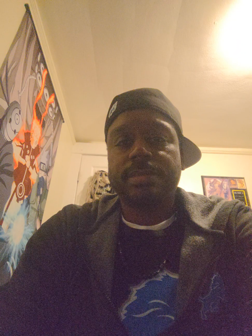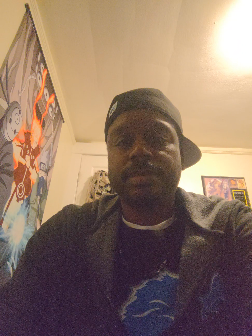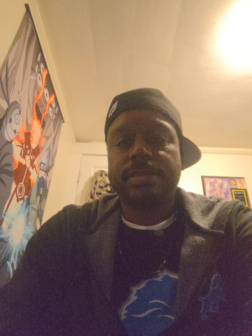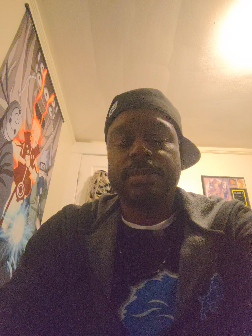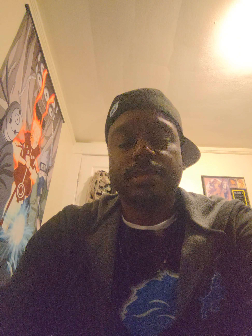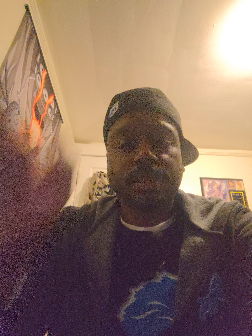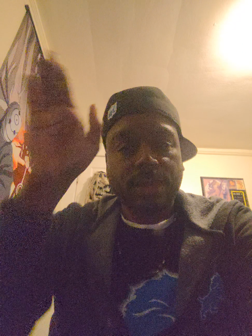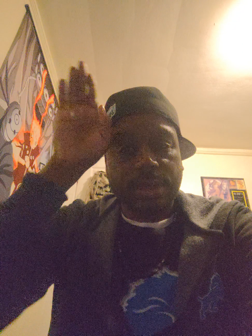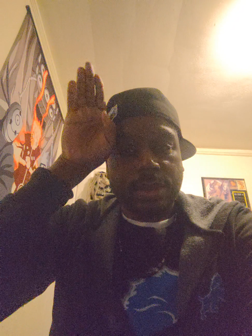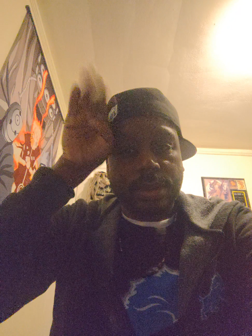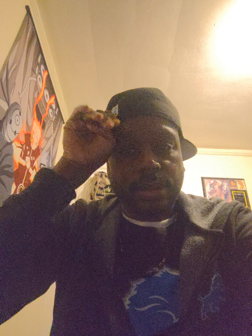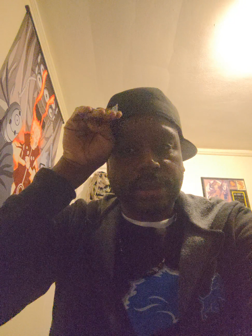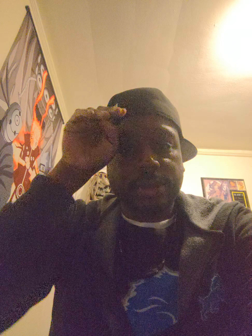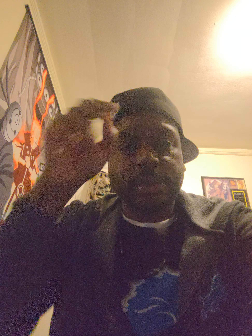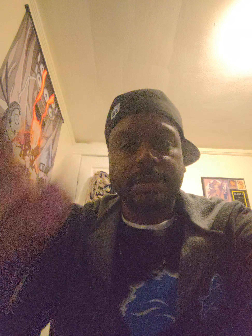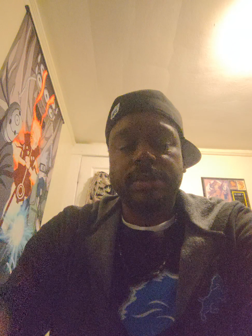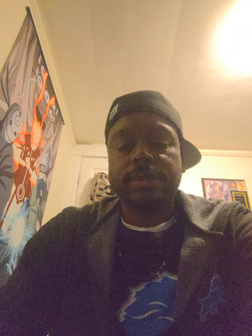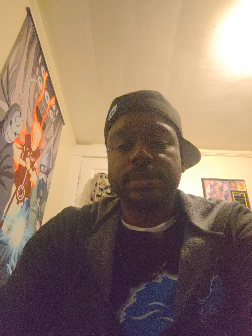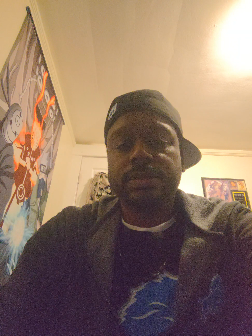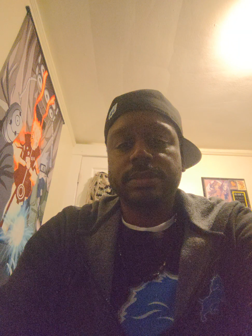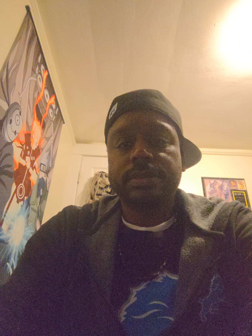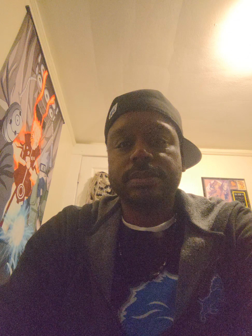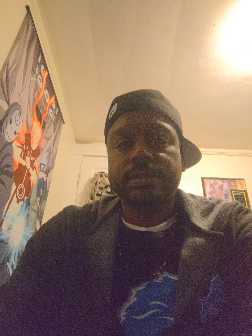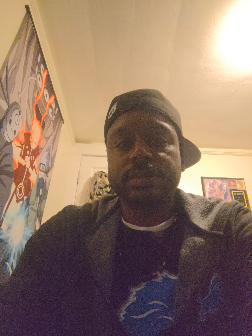donkey